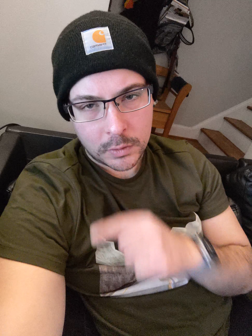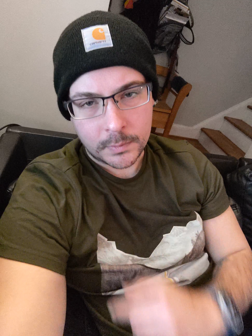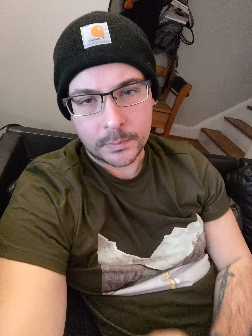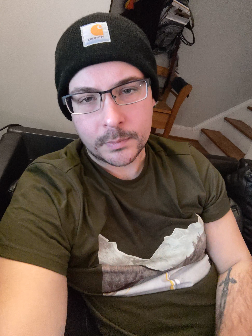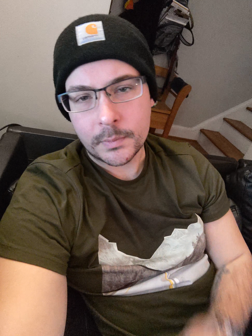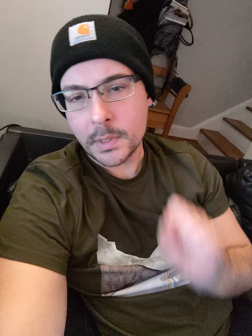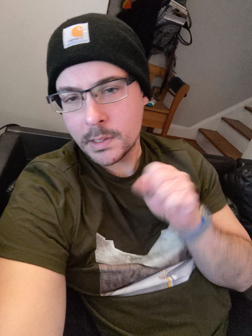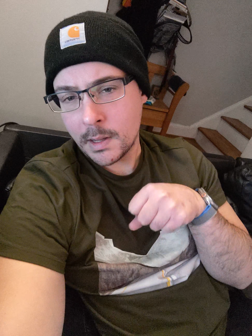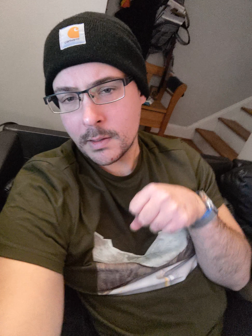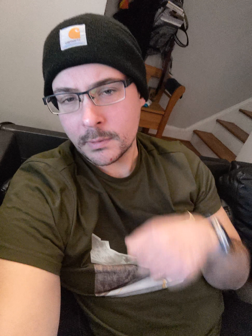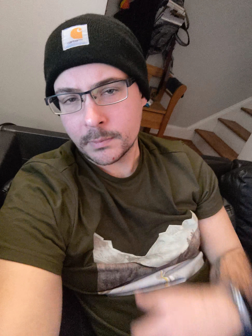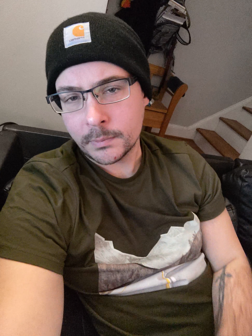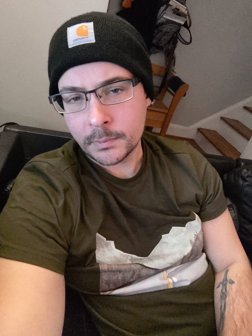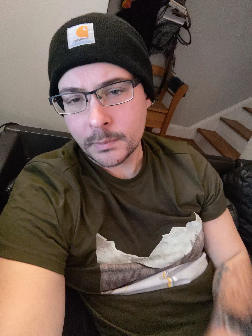can